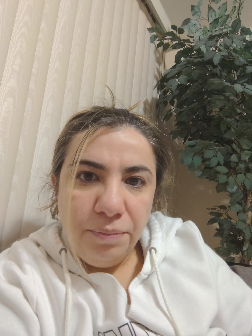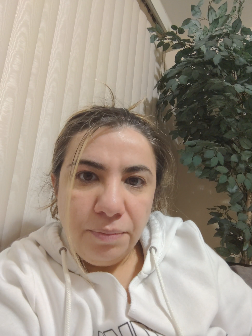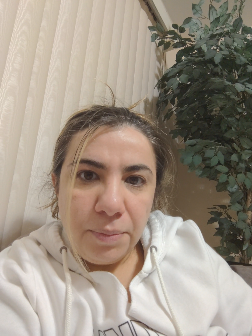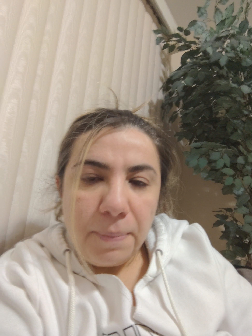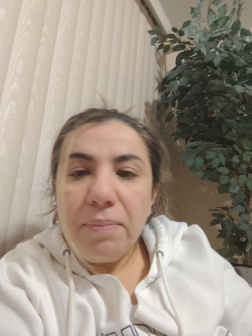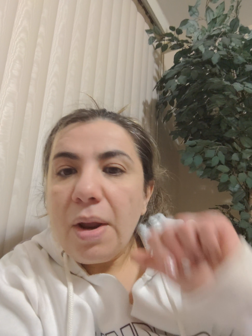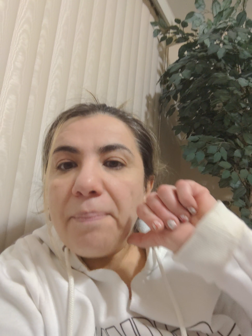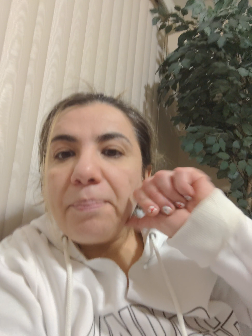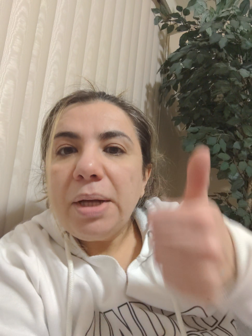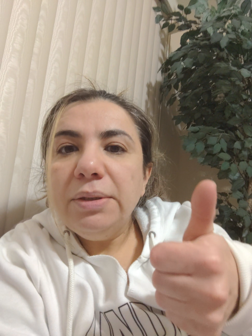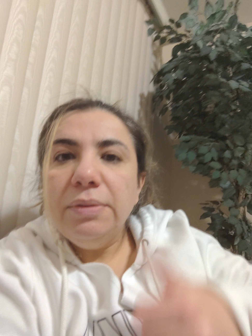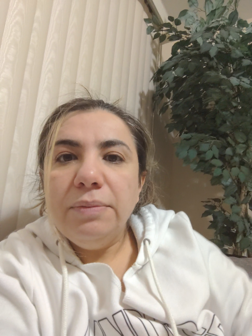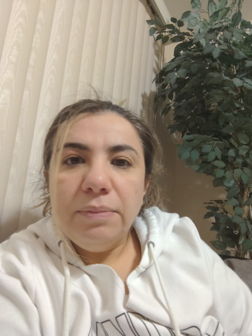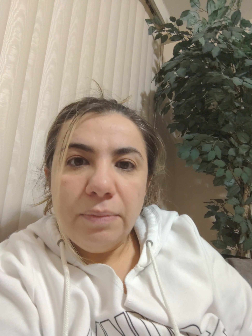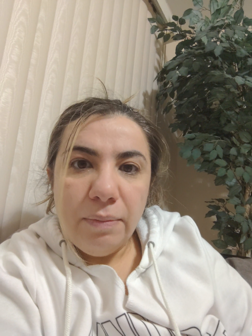tomorrow